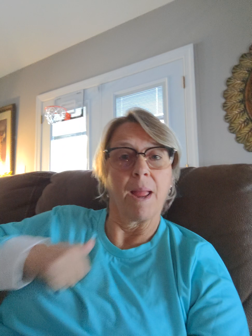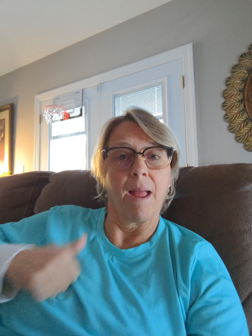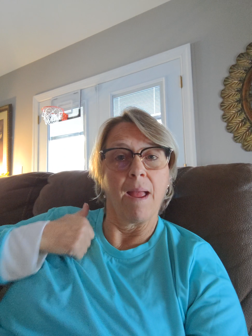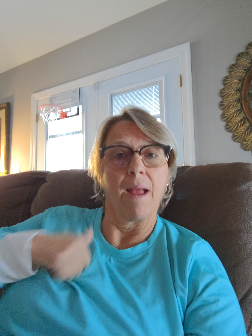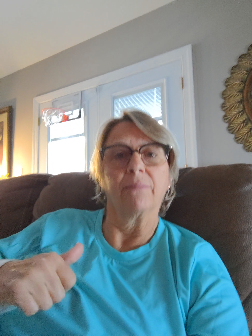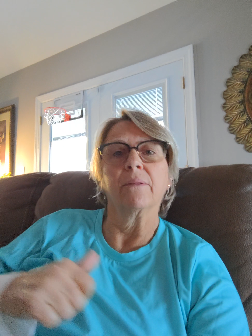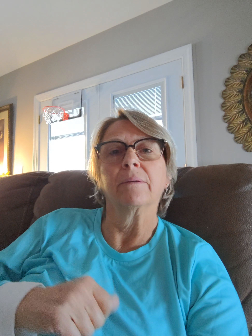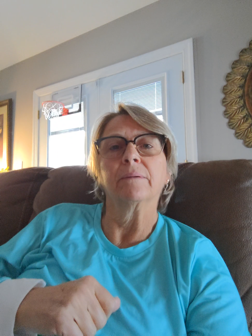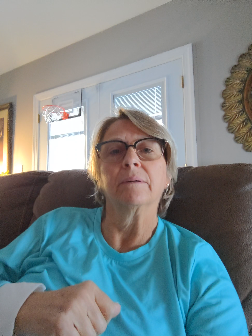bath